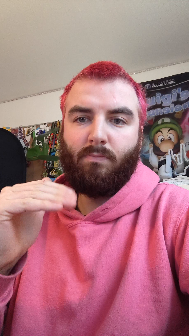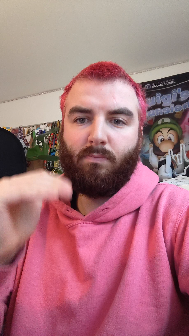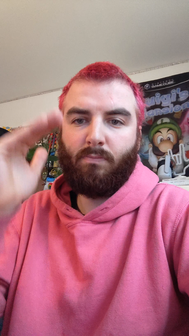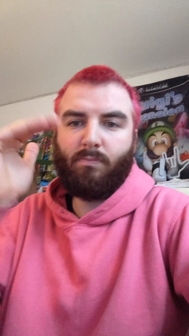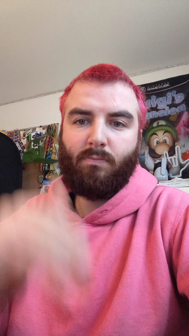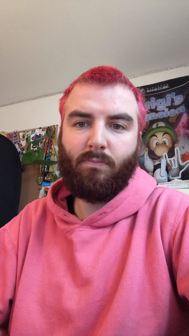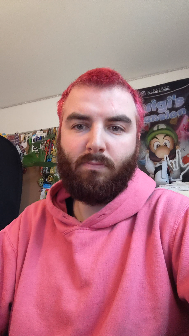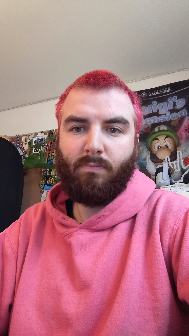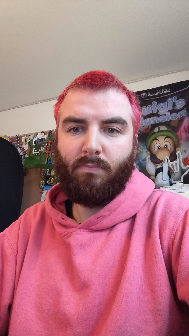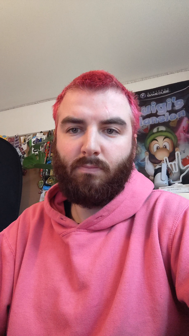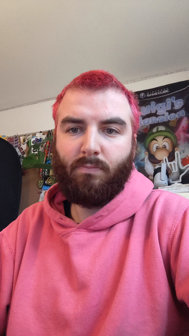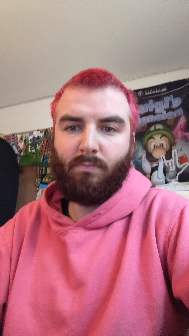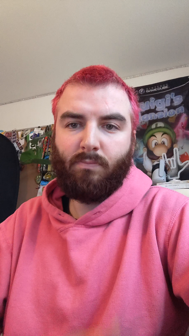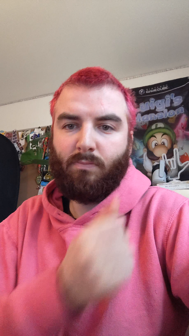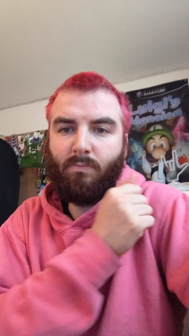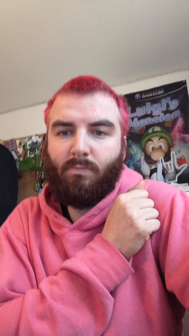hug